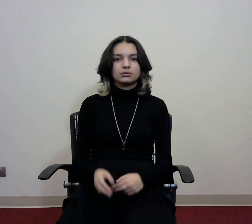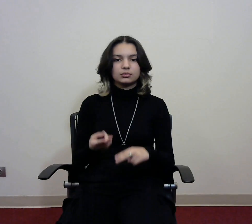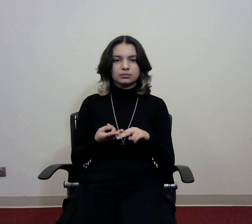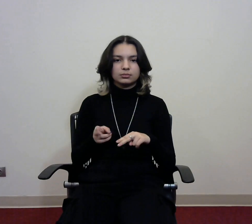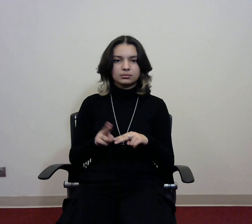bu